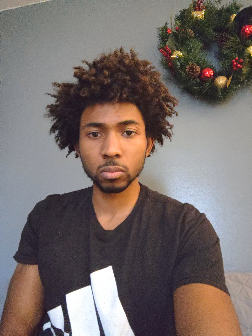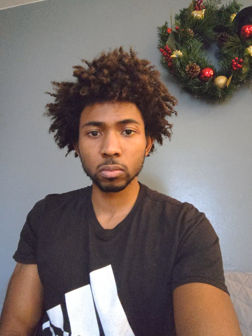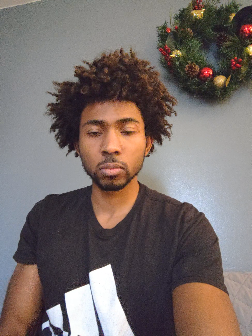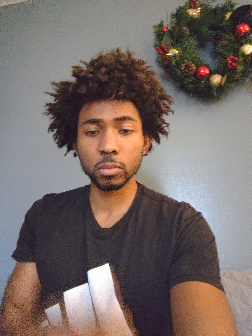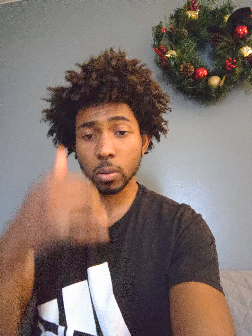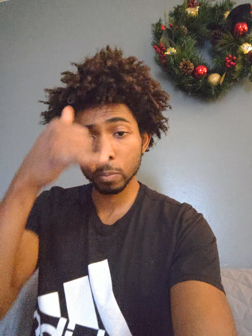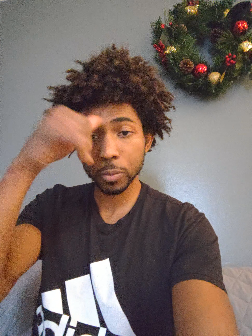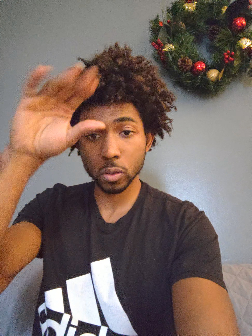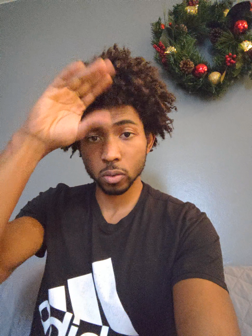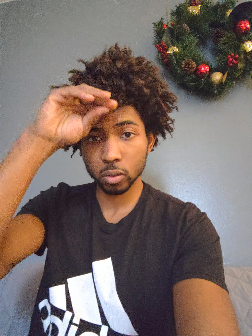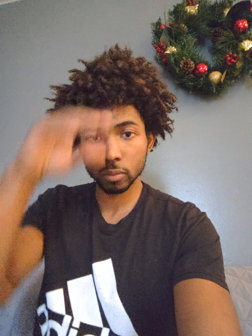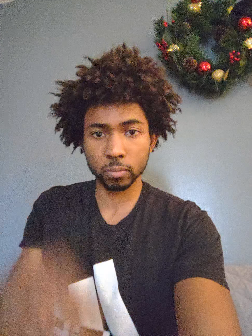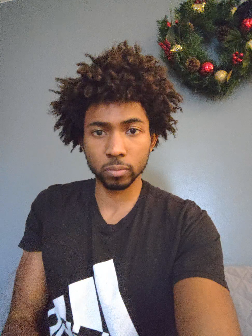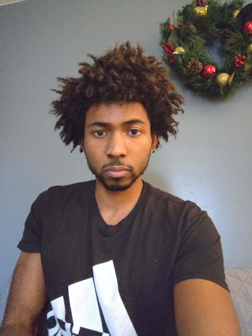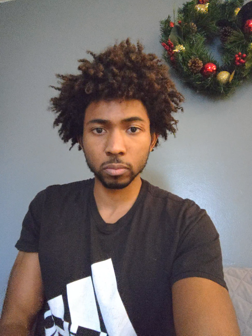cowboy